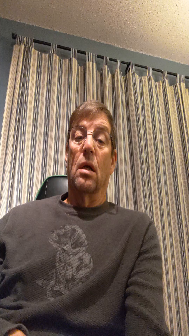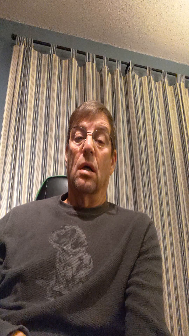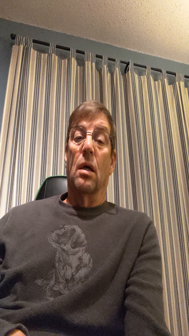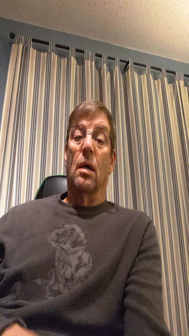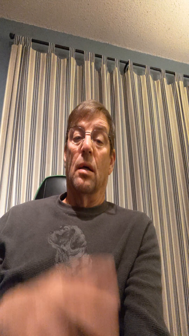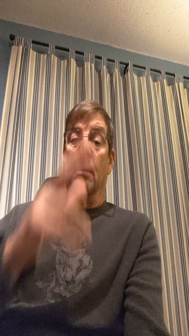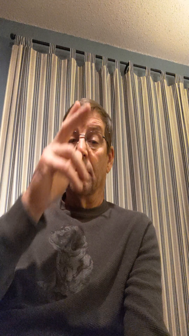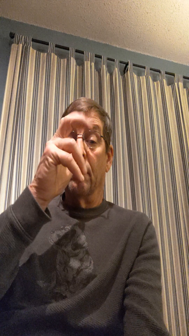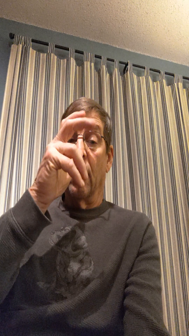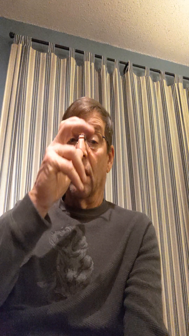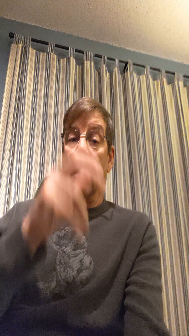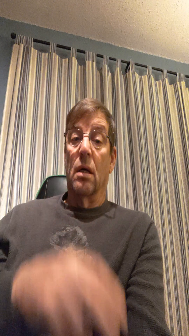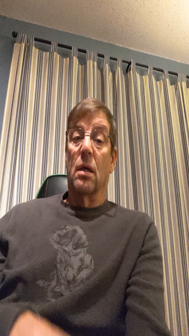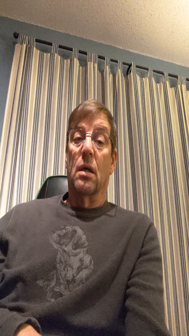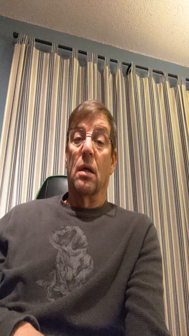bug